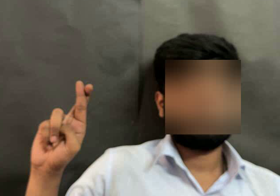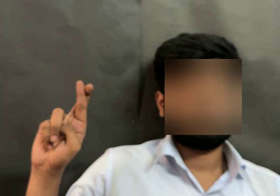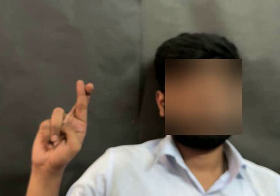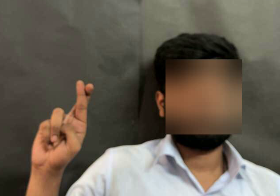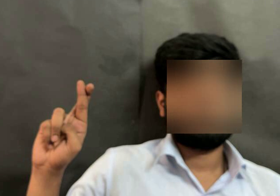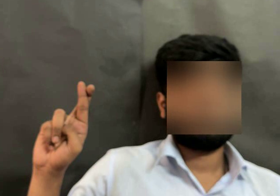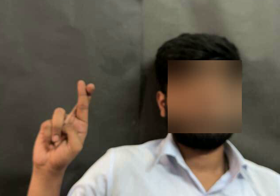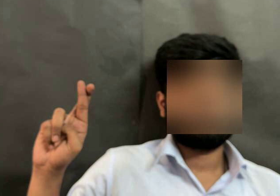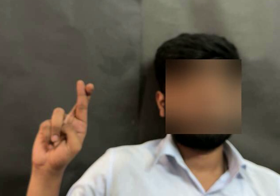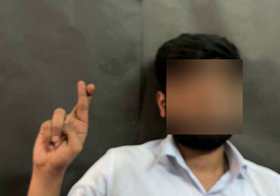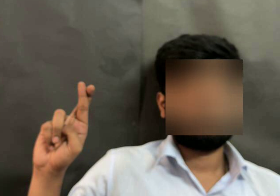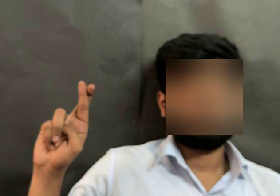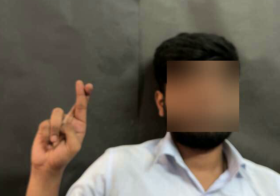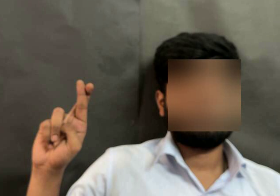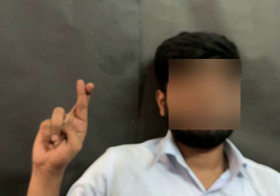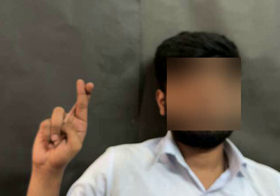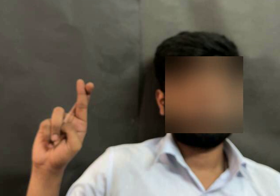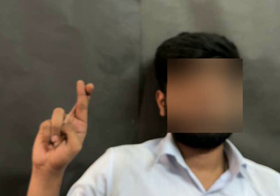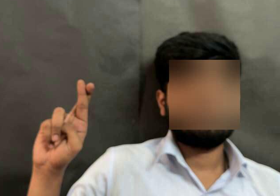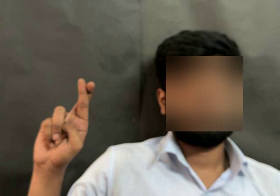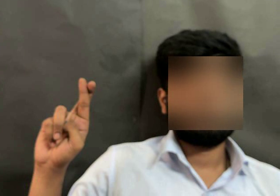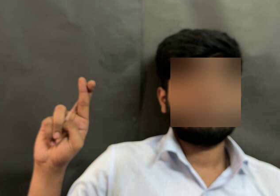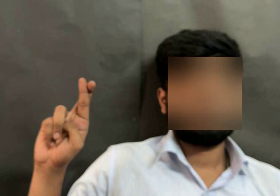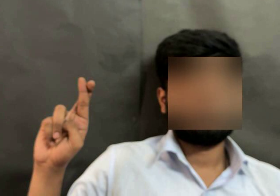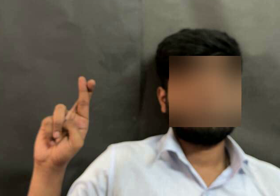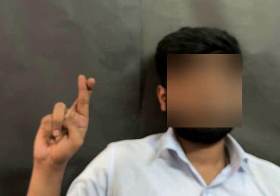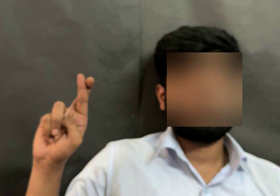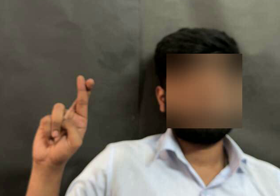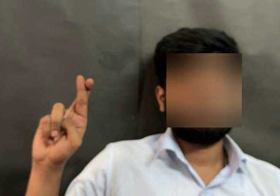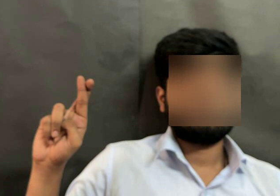R